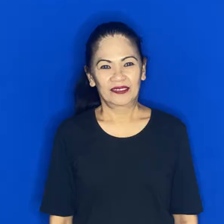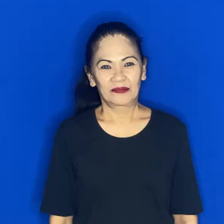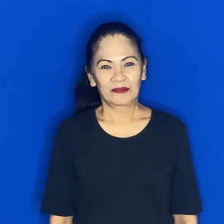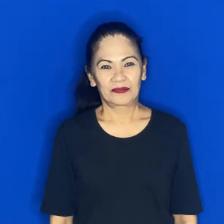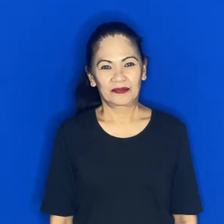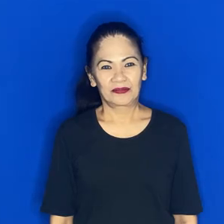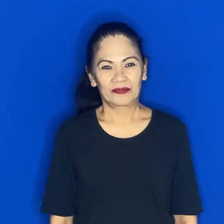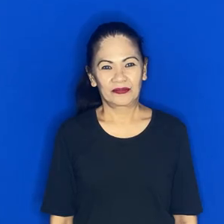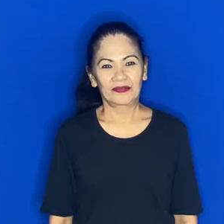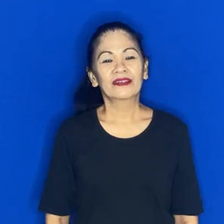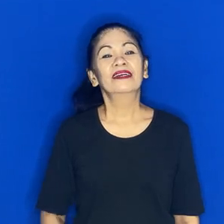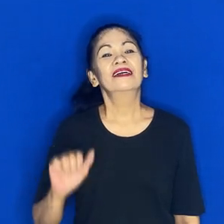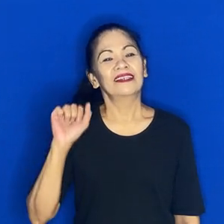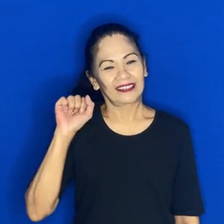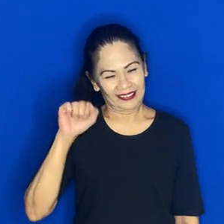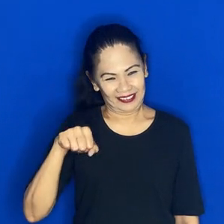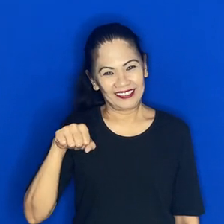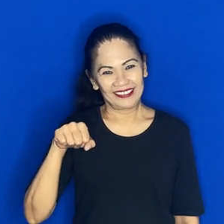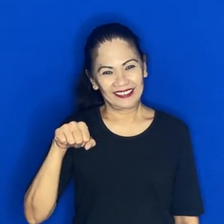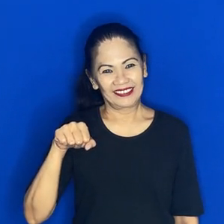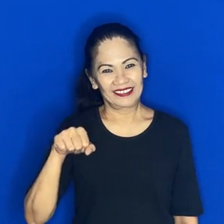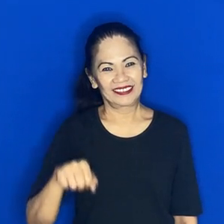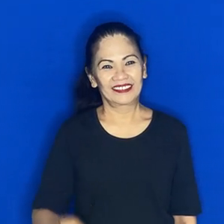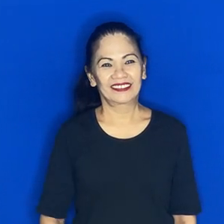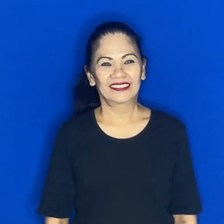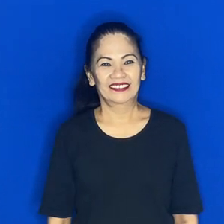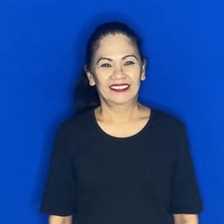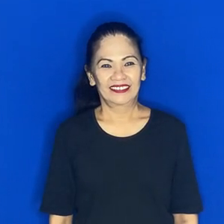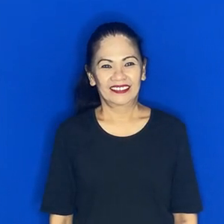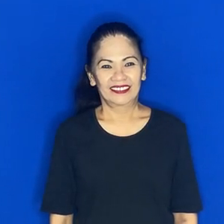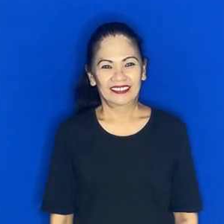yes